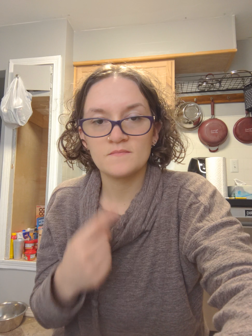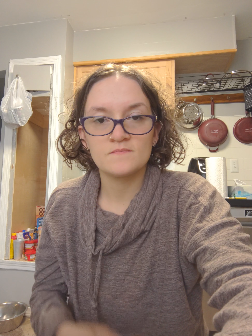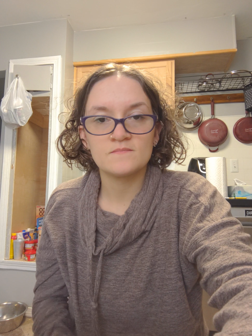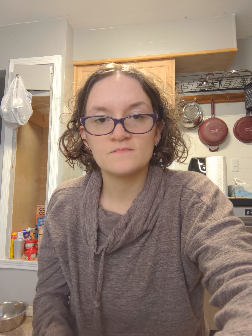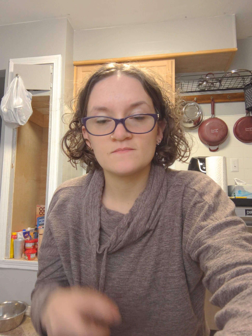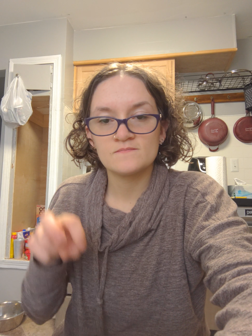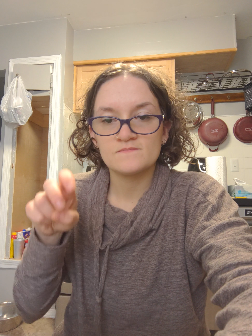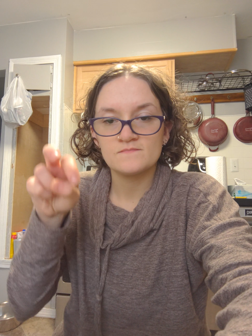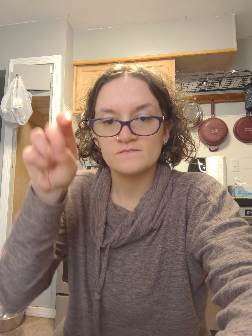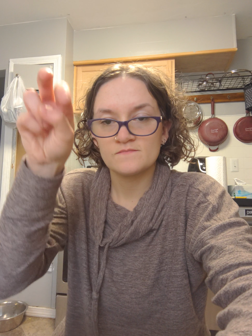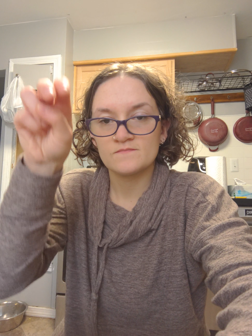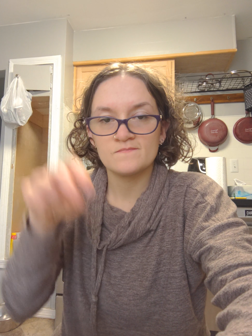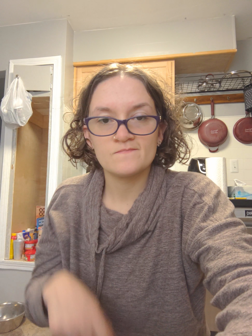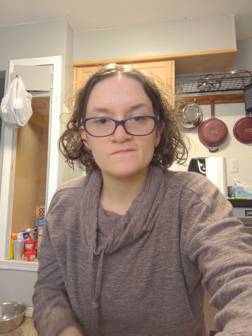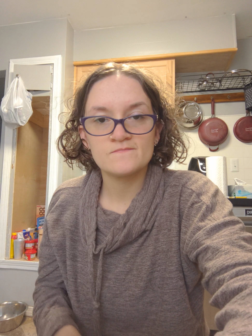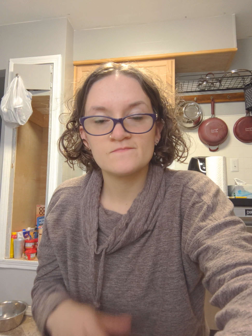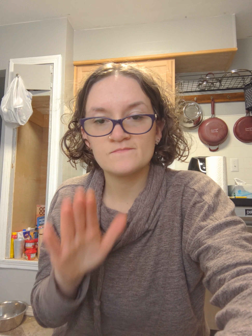stairs